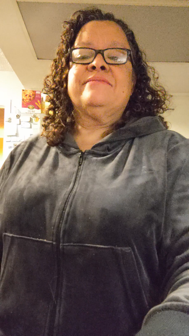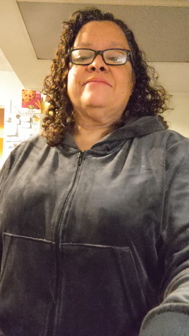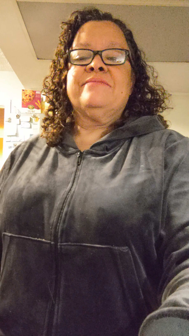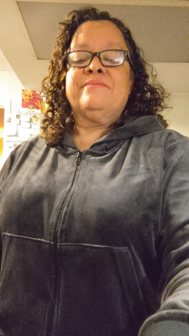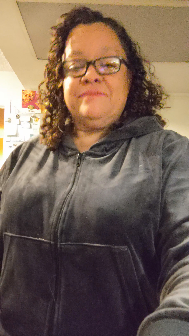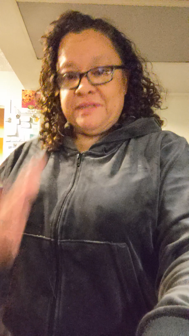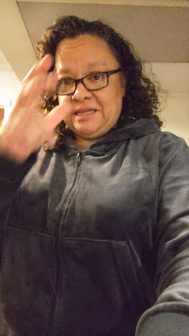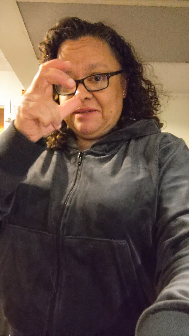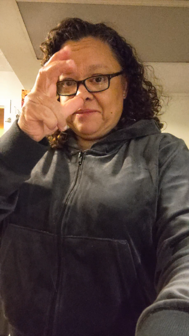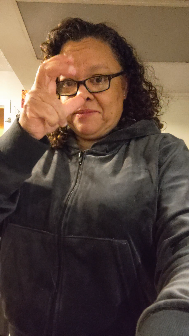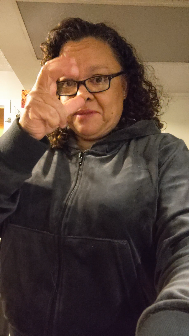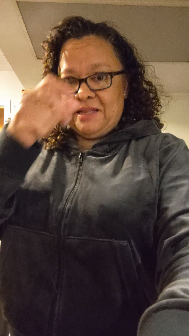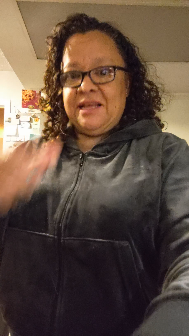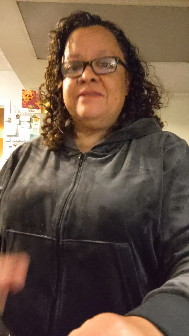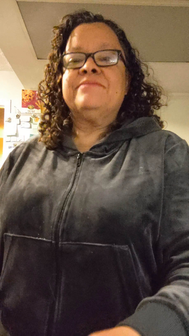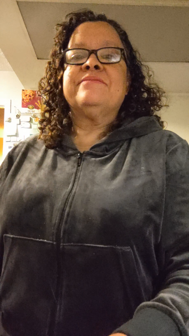ant